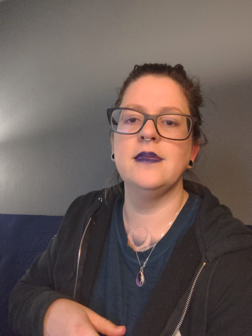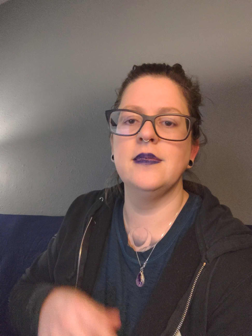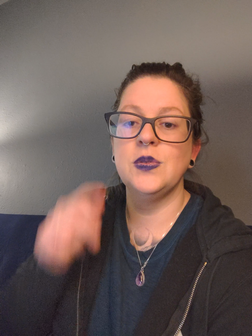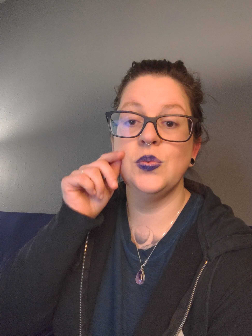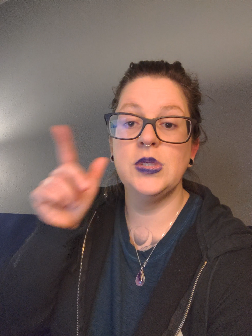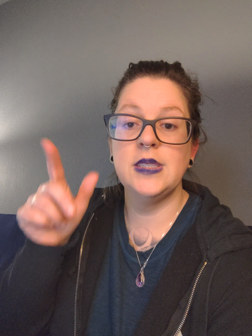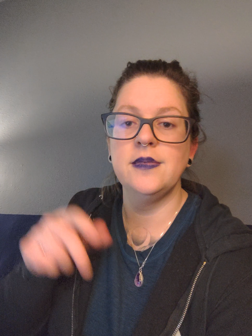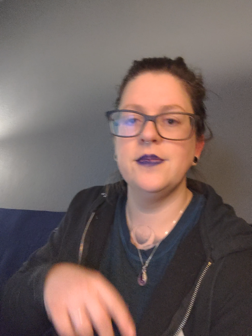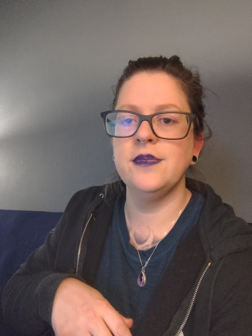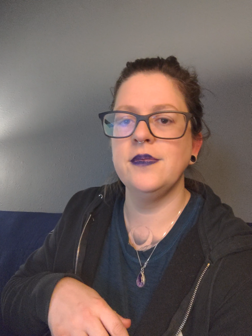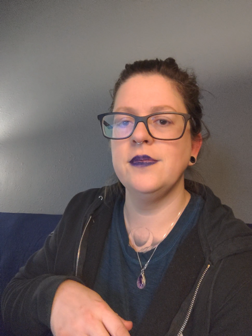awake